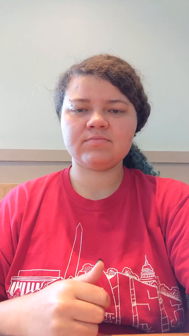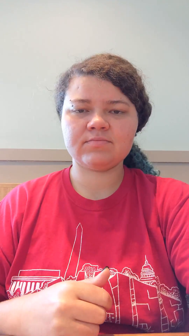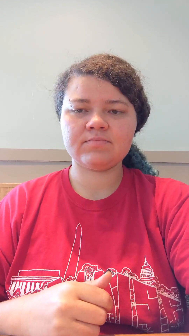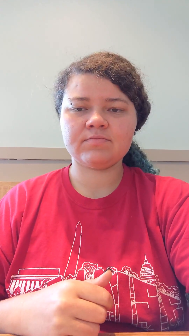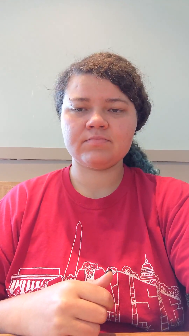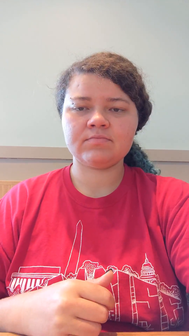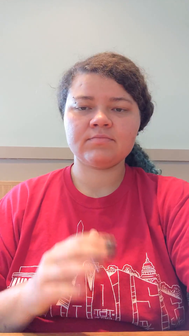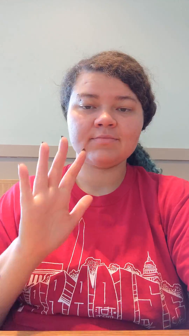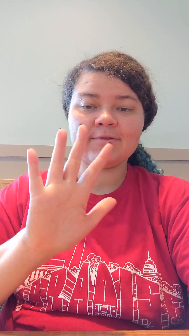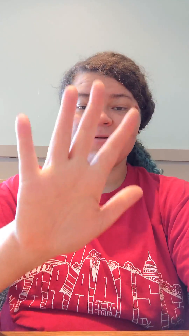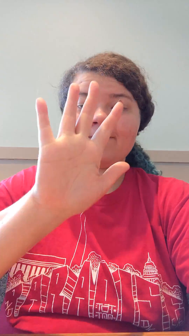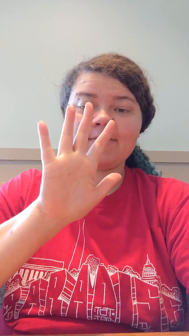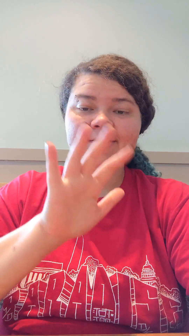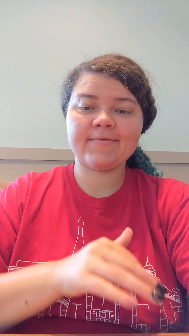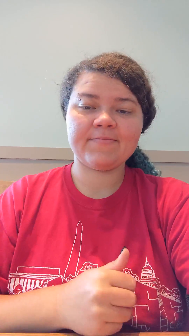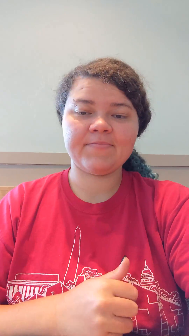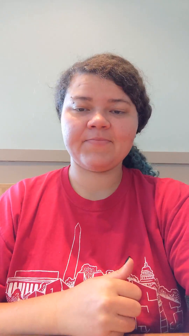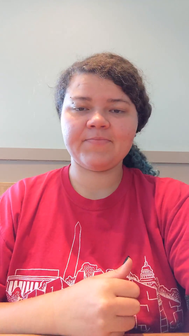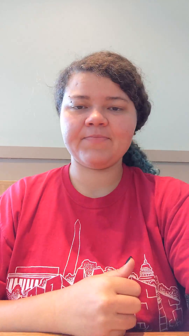give me five